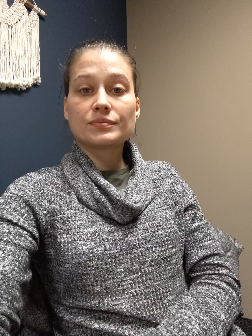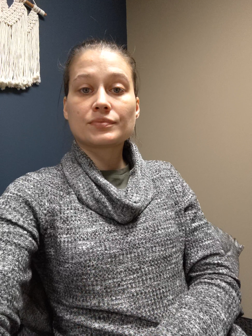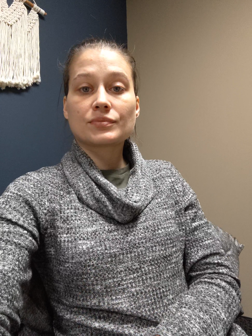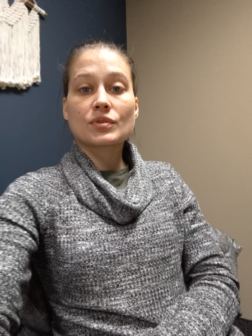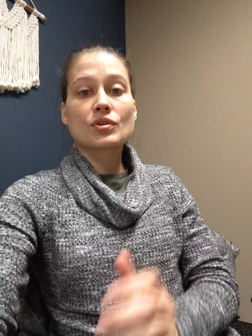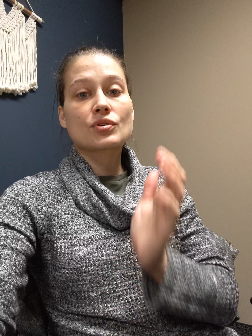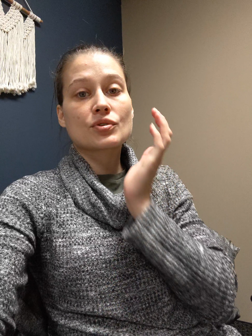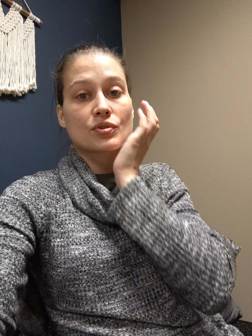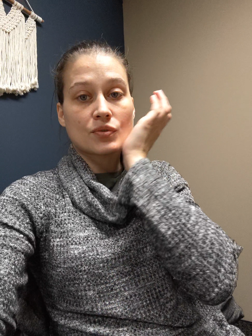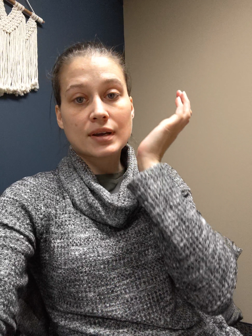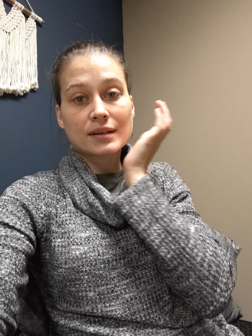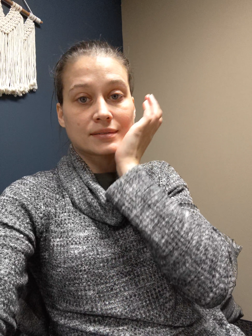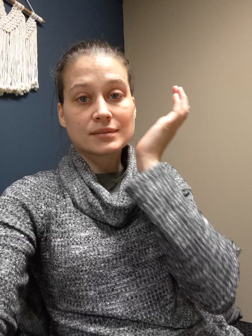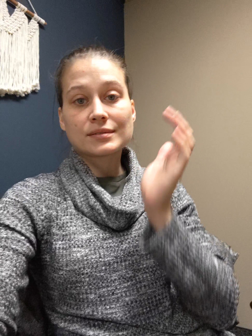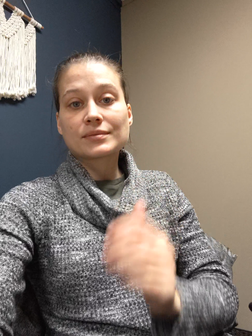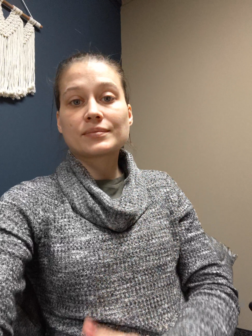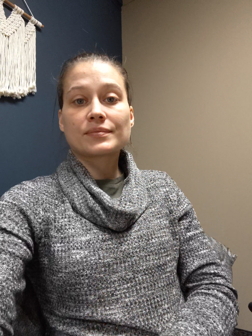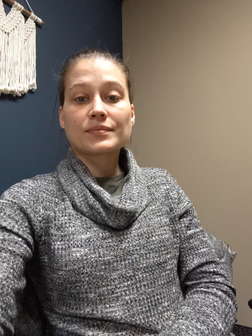grass